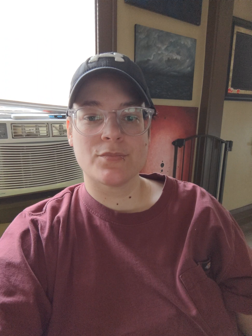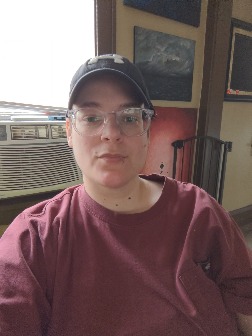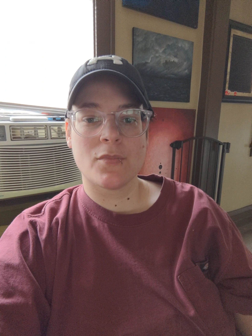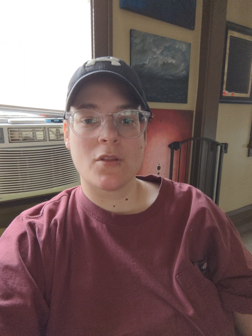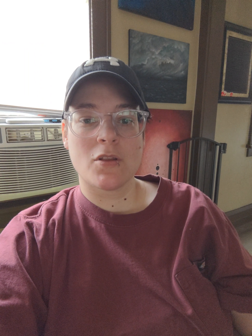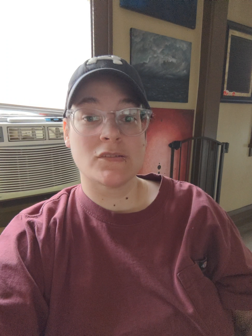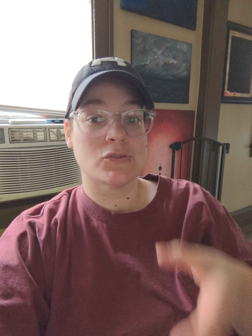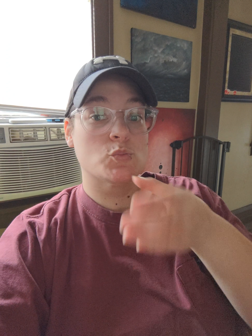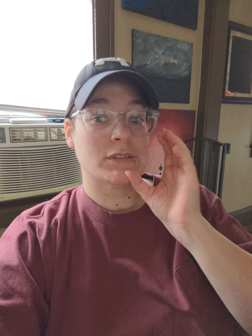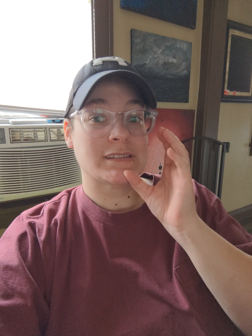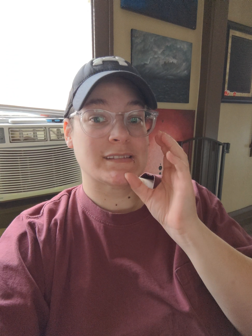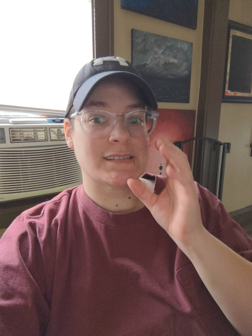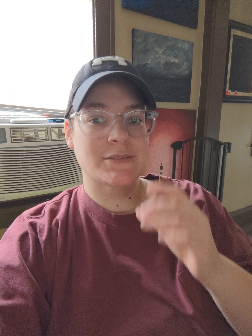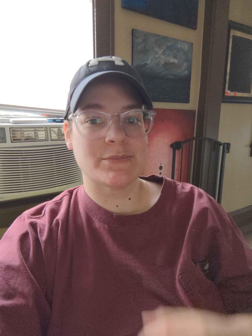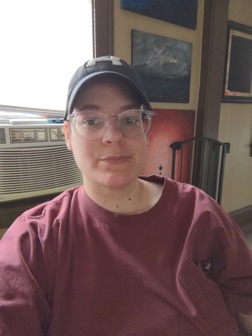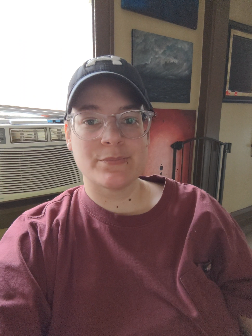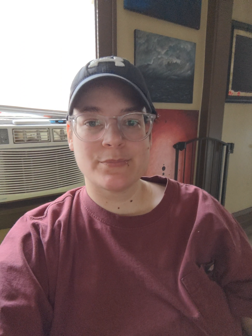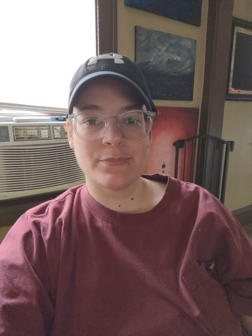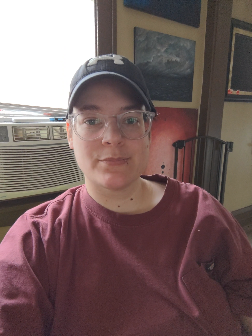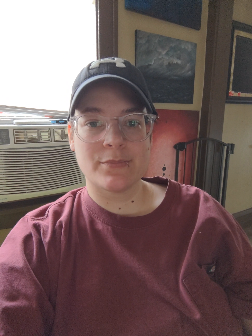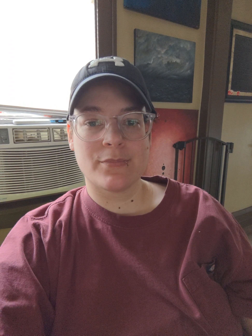drink